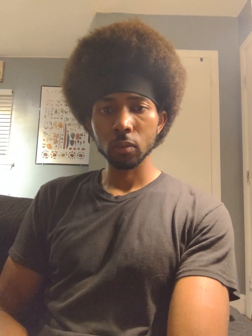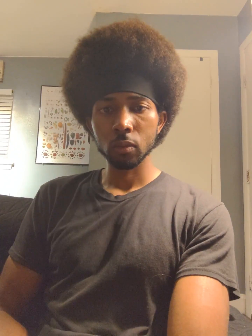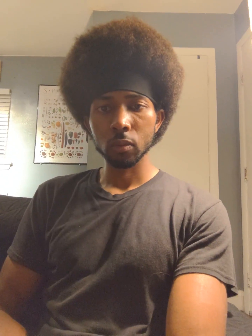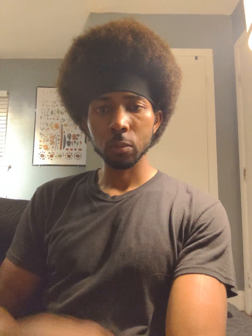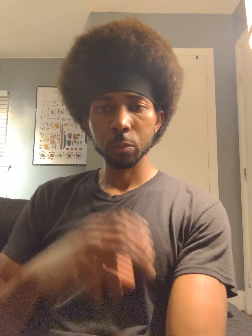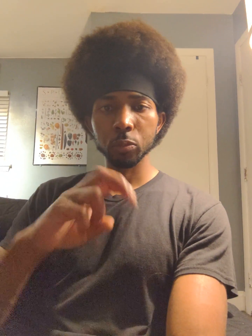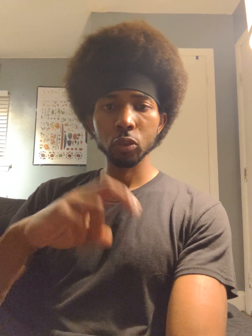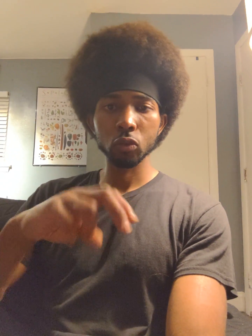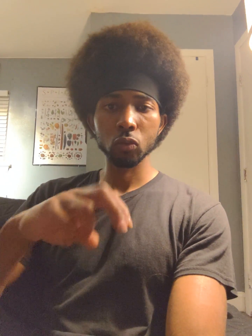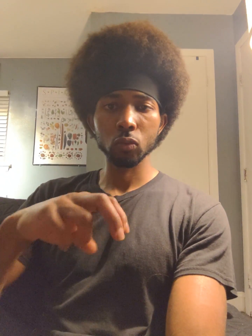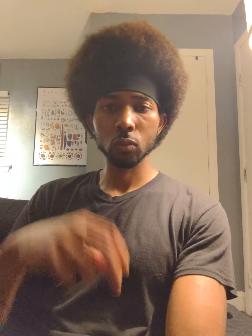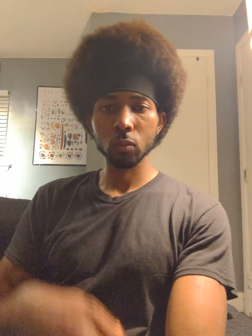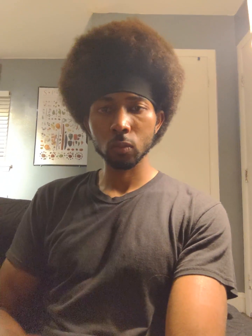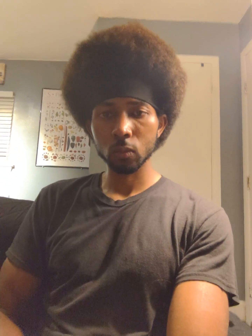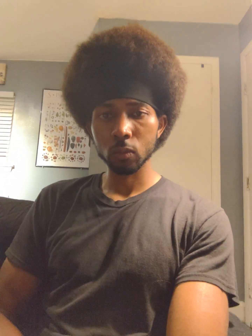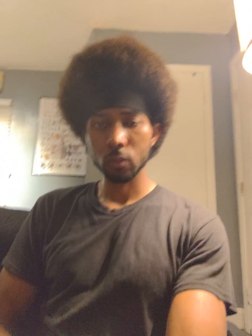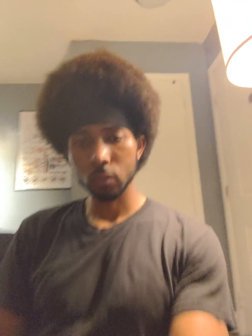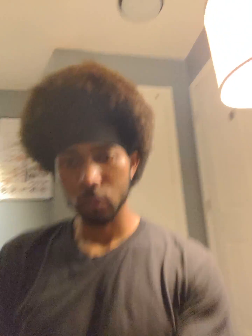potato